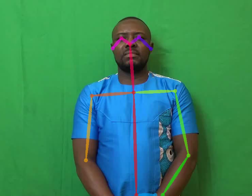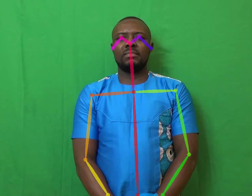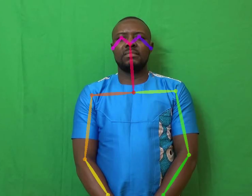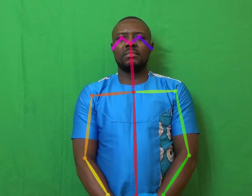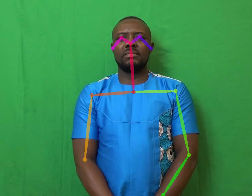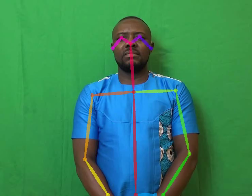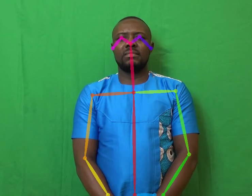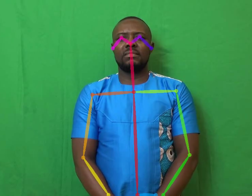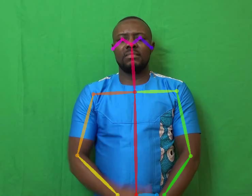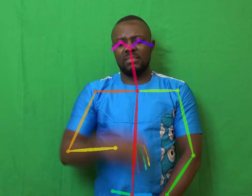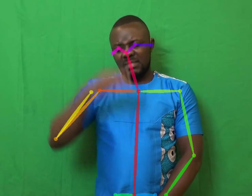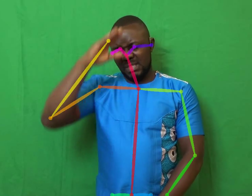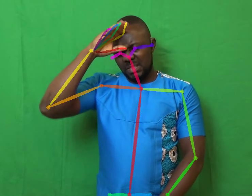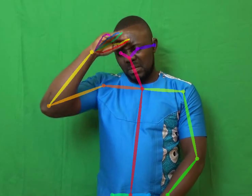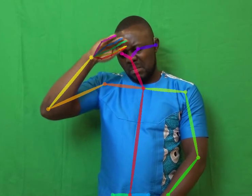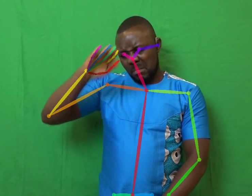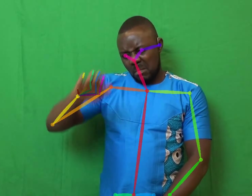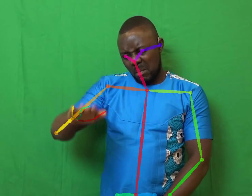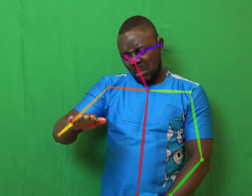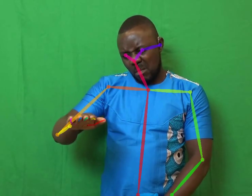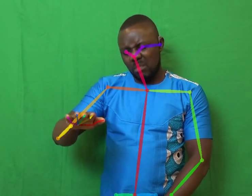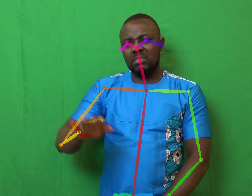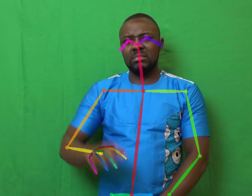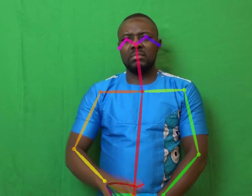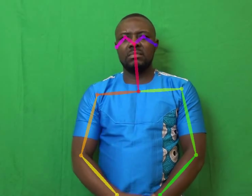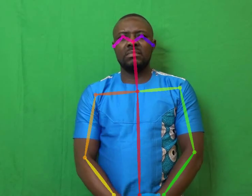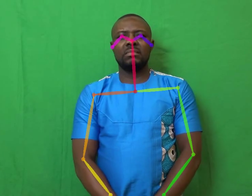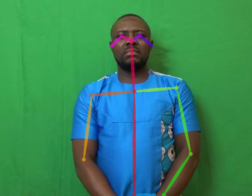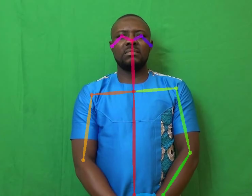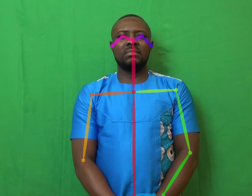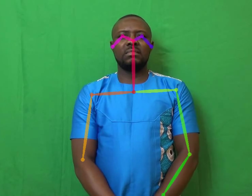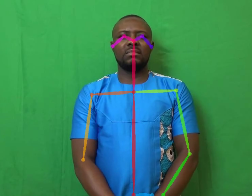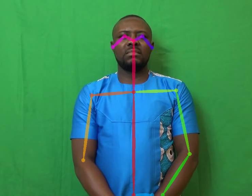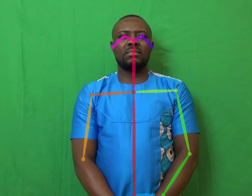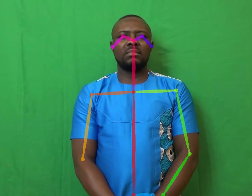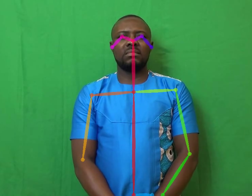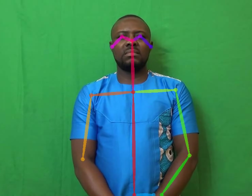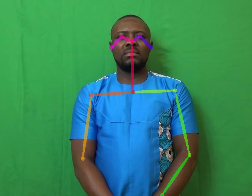boy